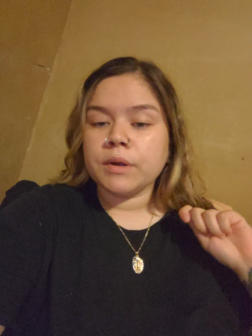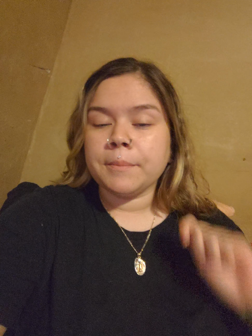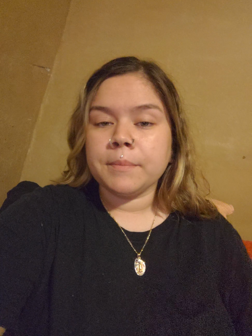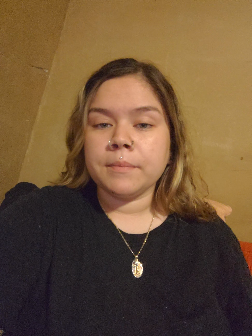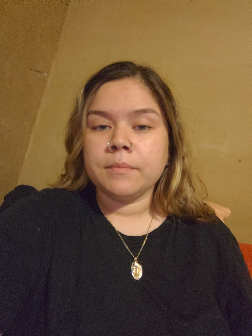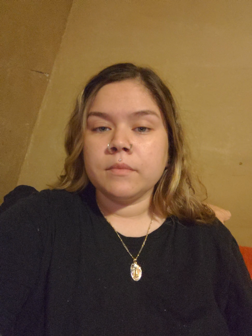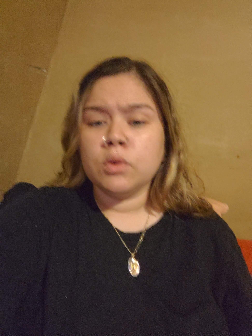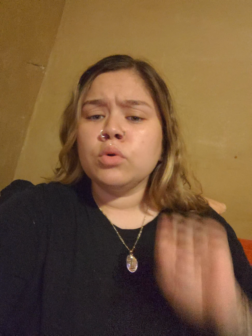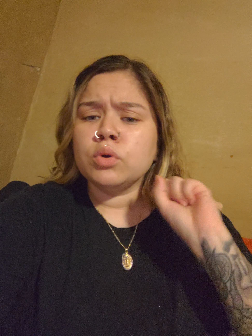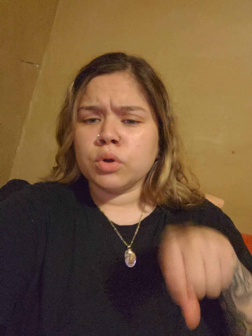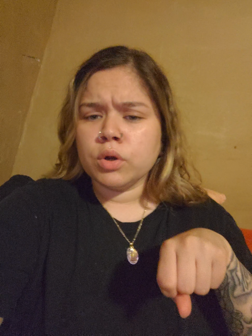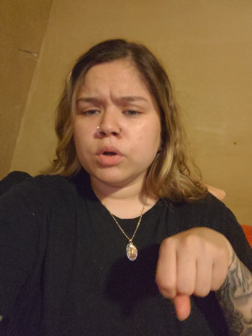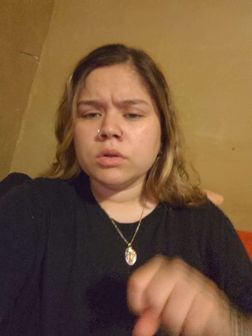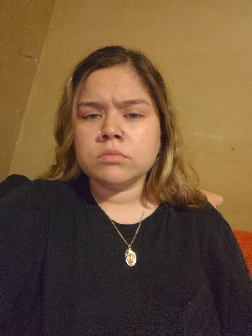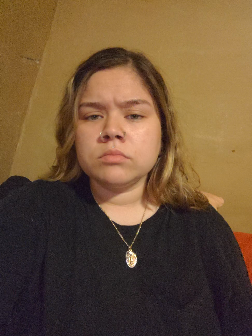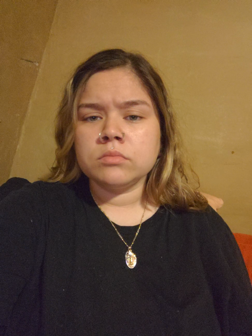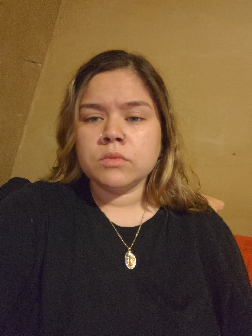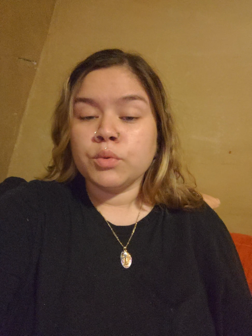could